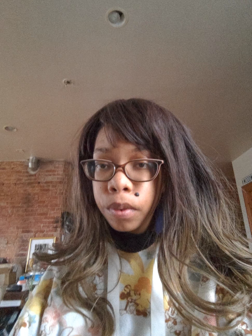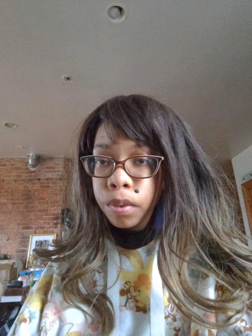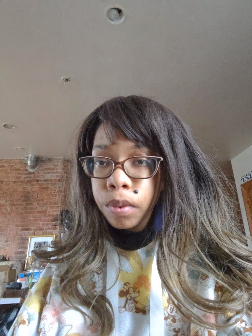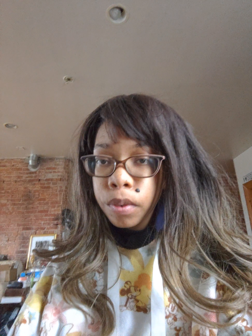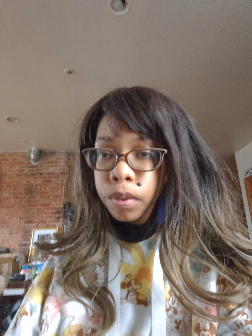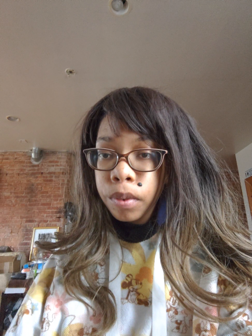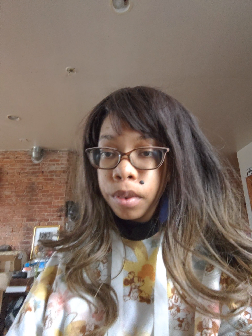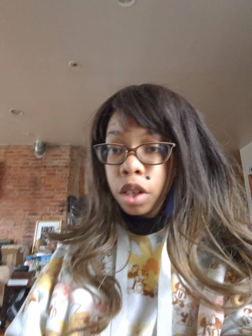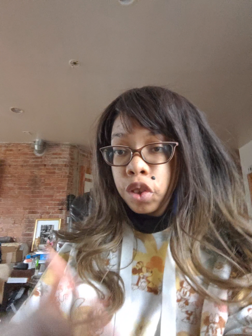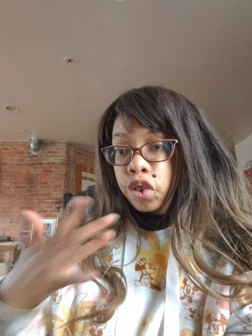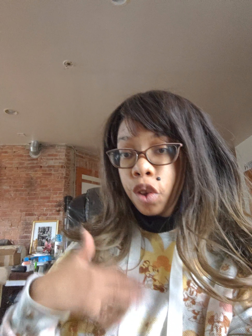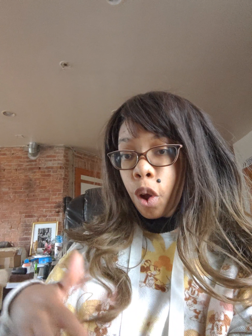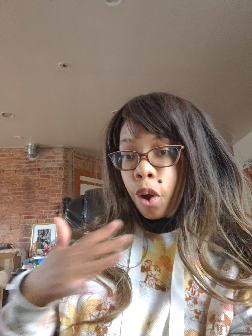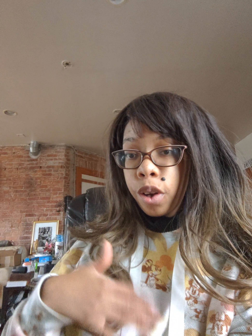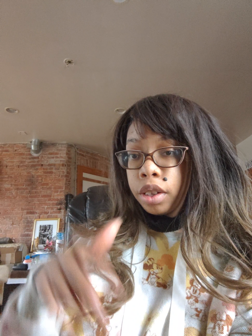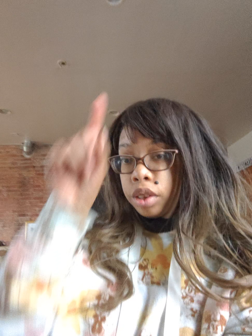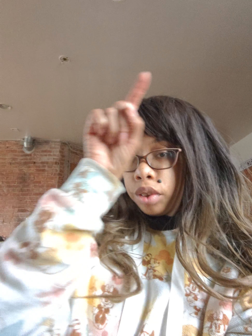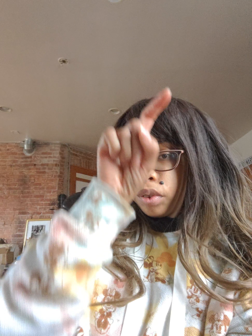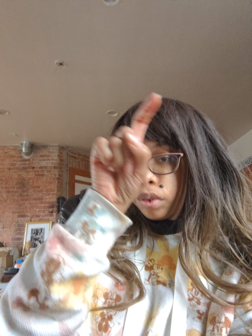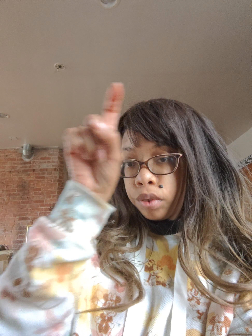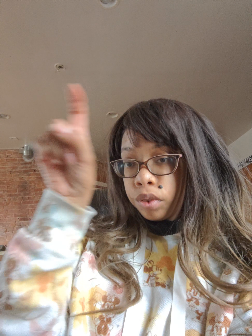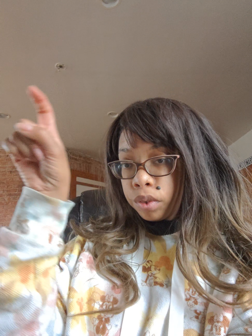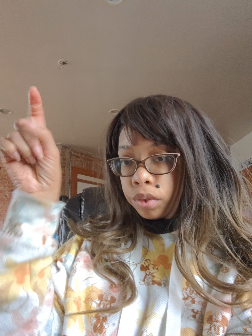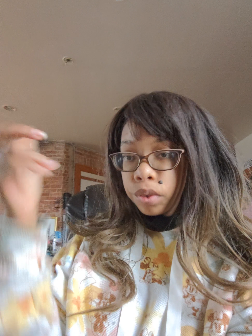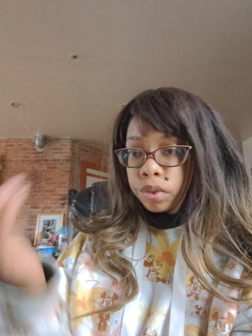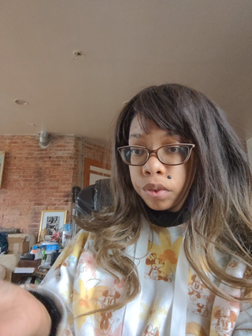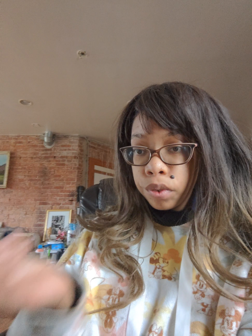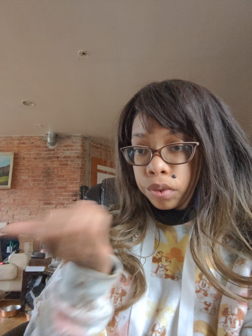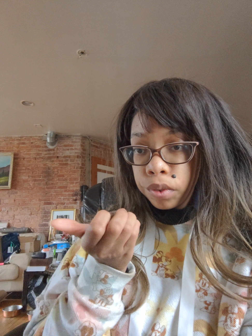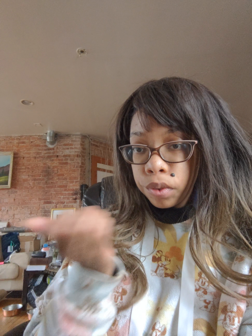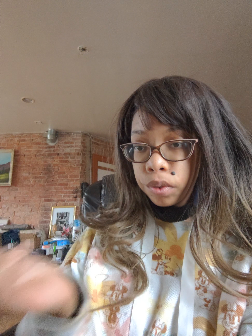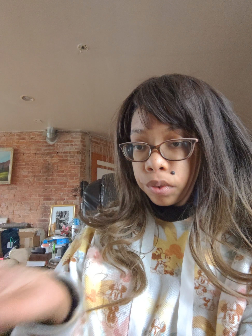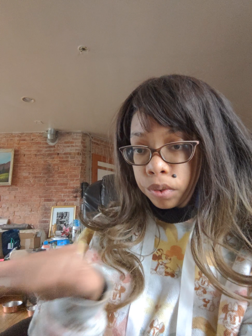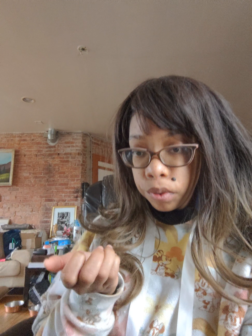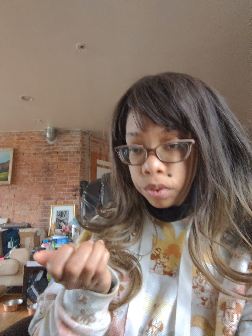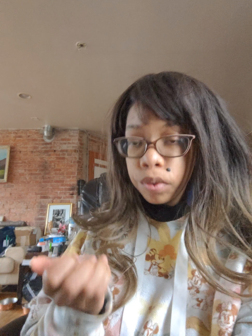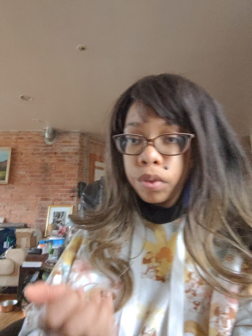drawer